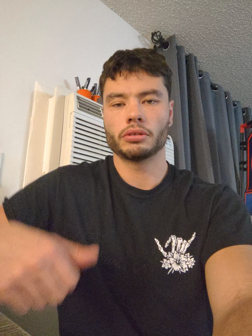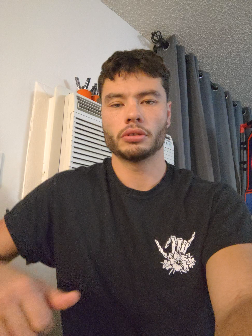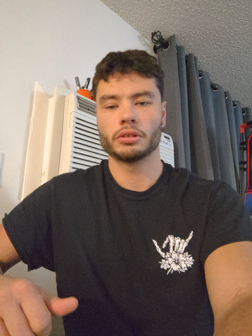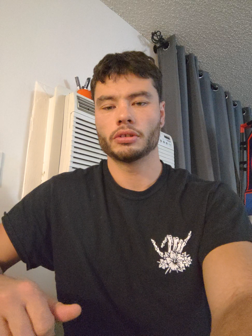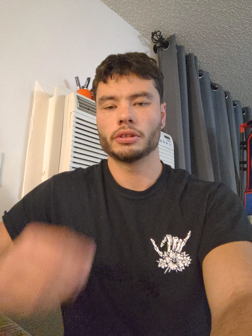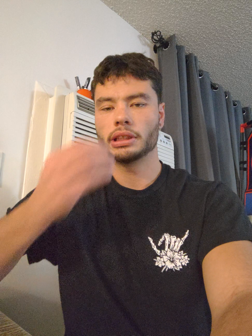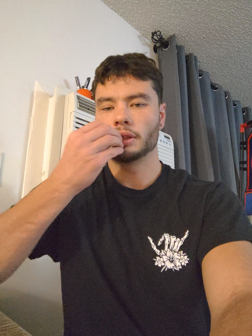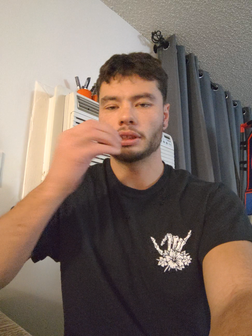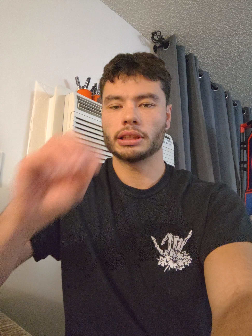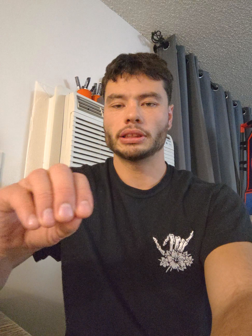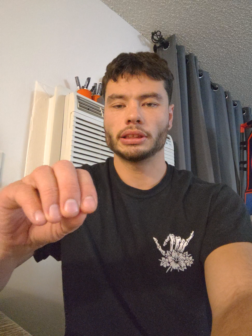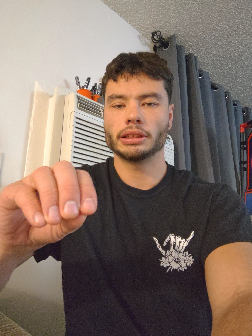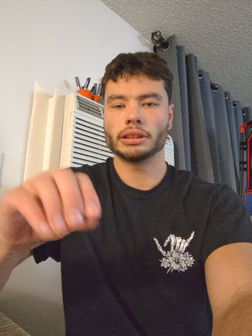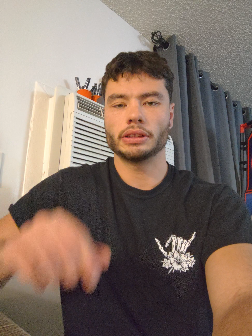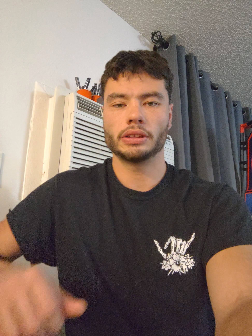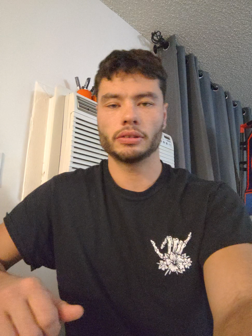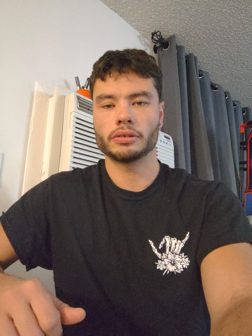kiss